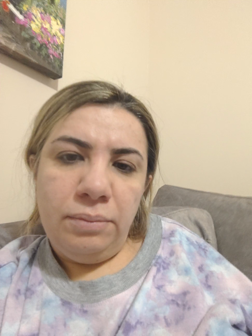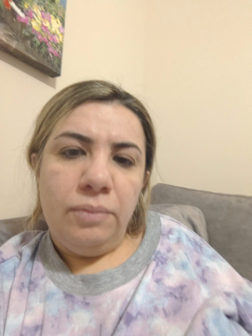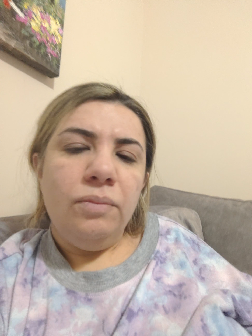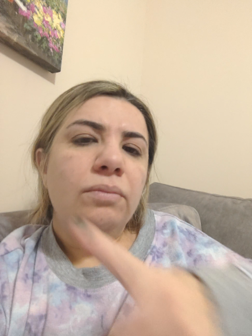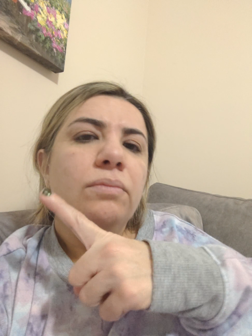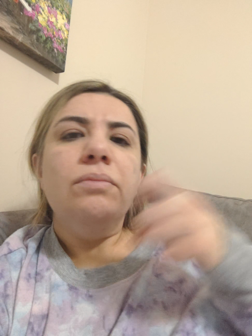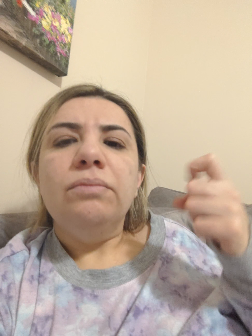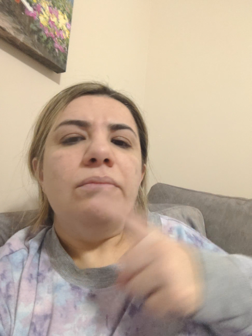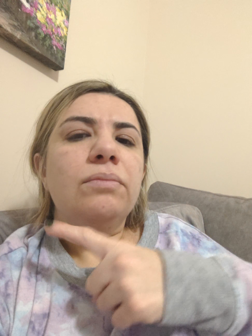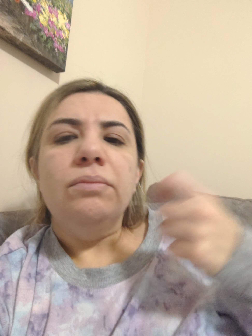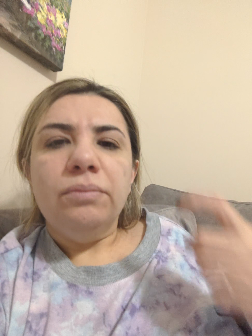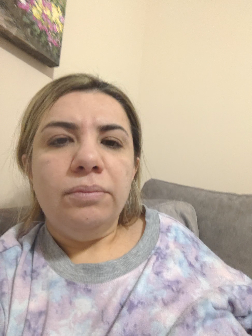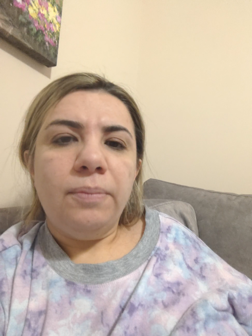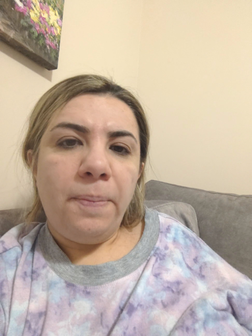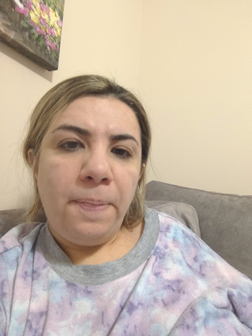dryer